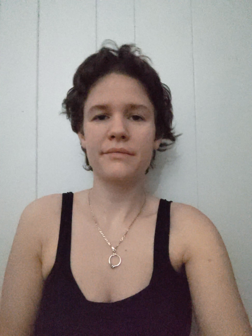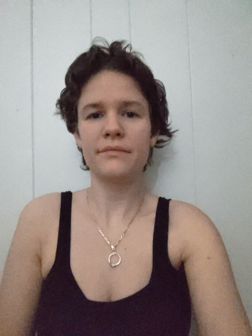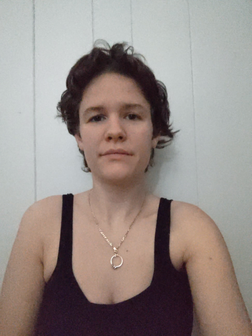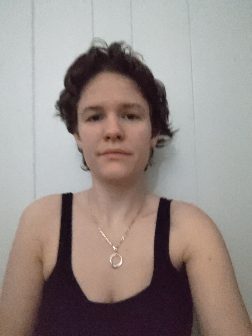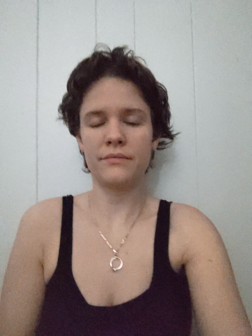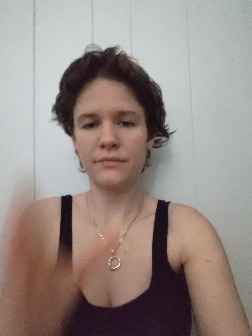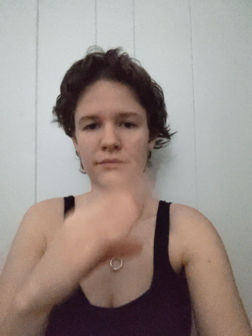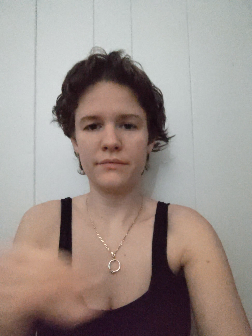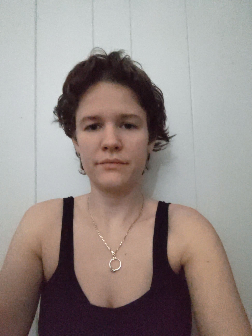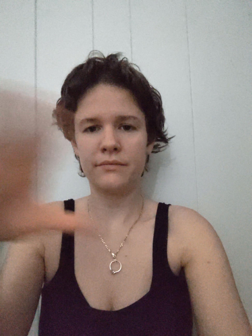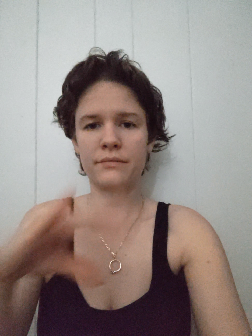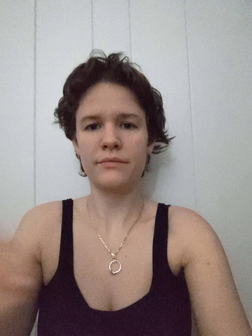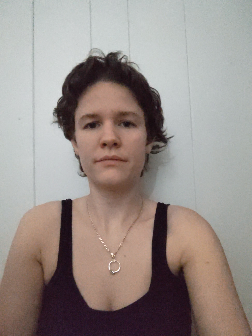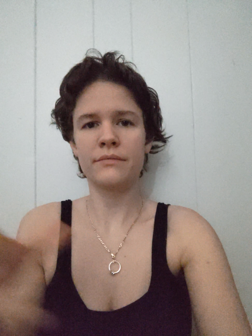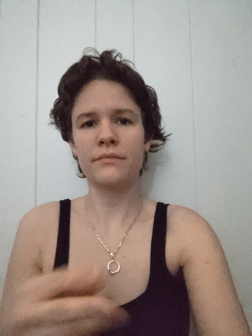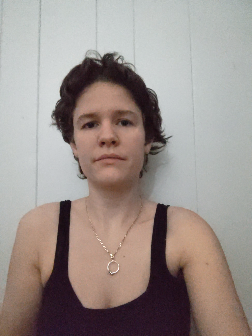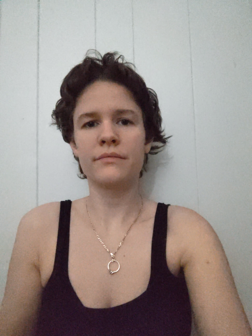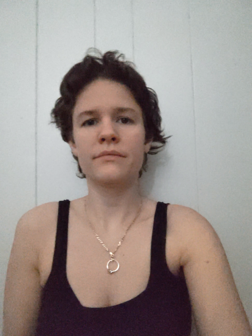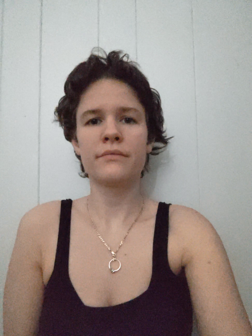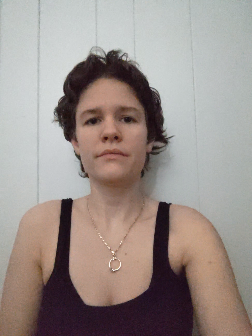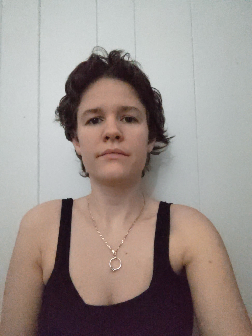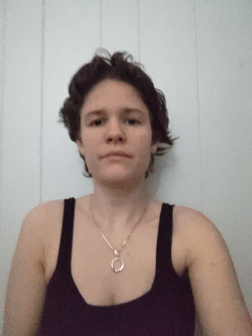story